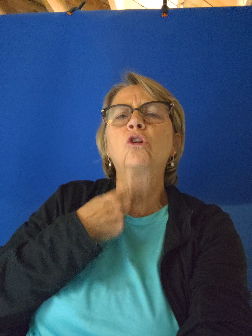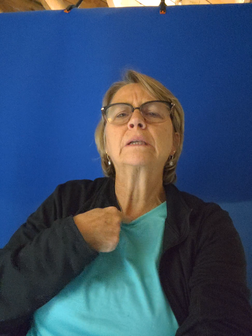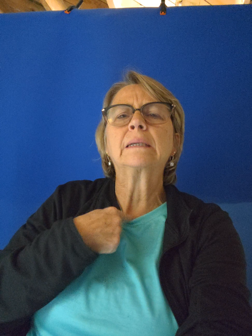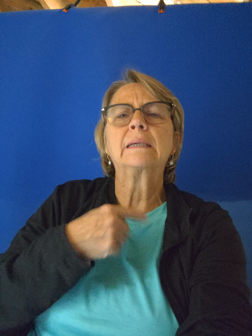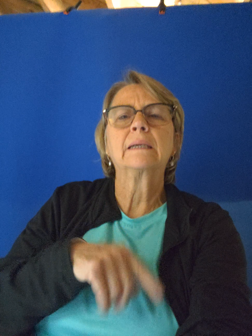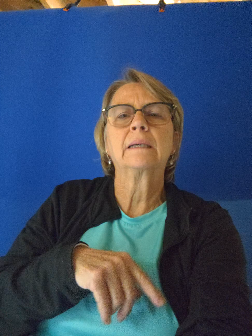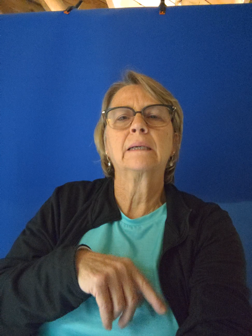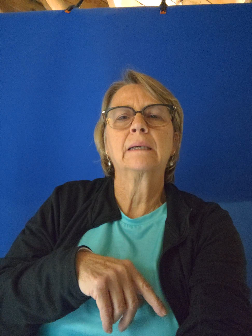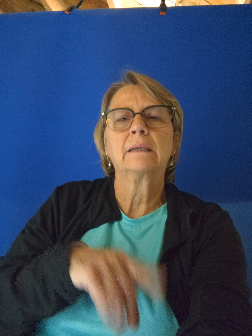thirsty